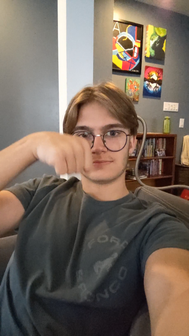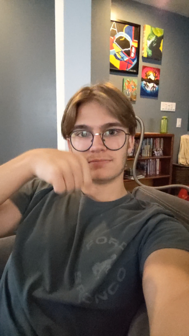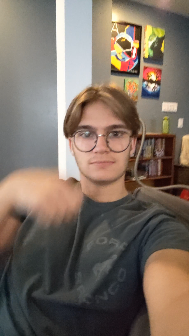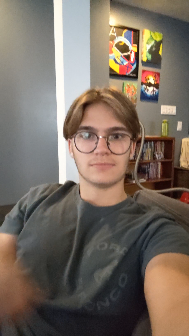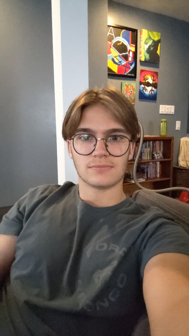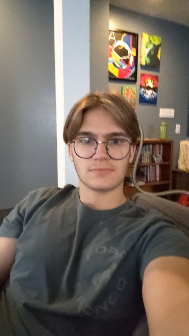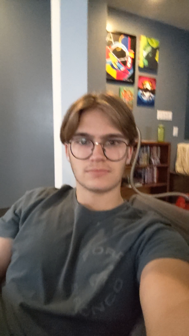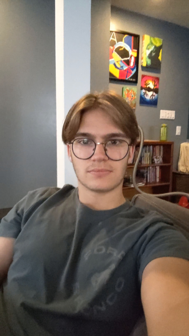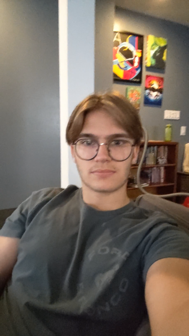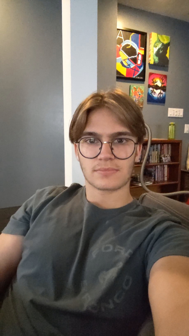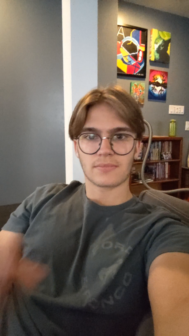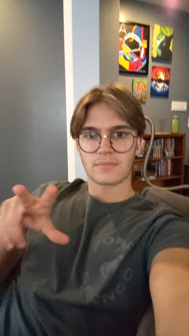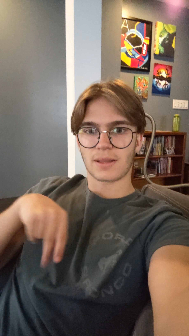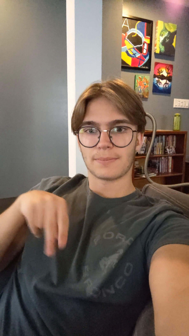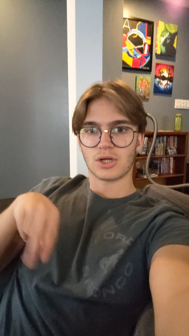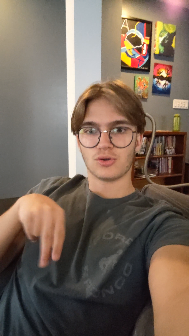diaper